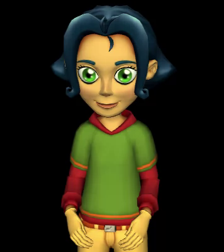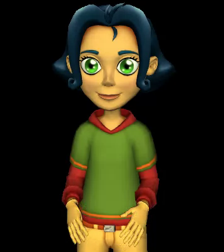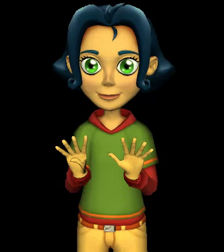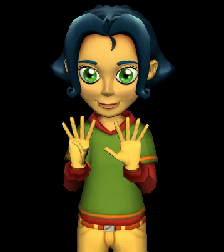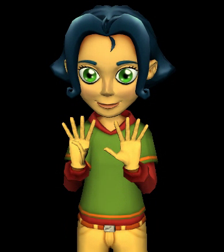9